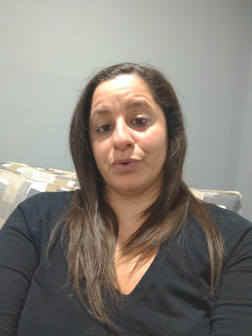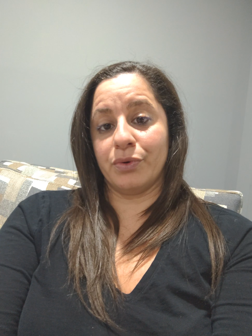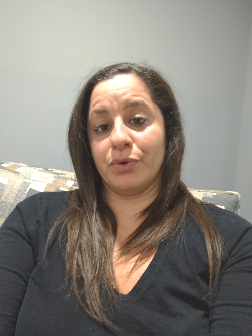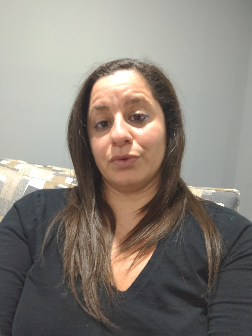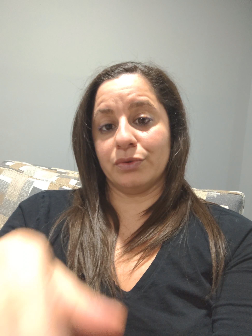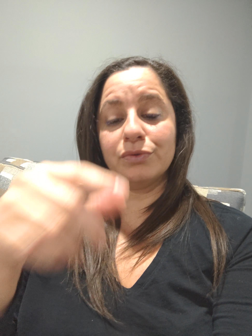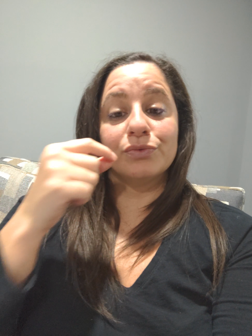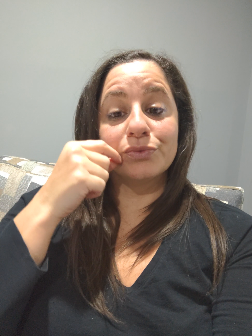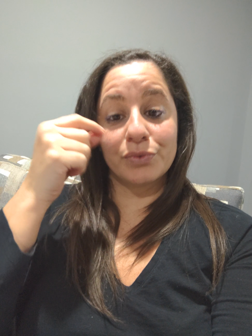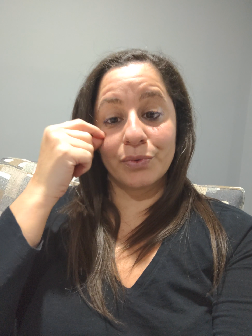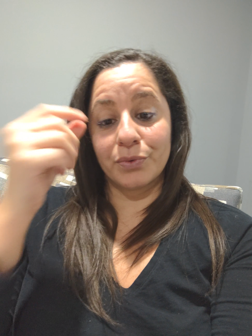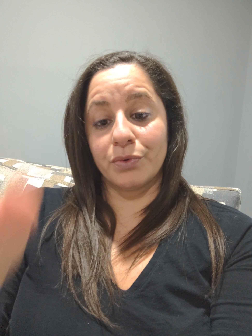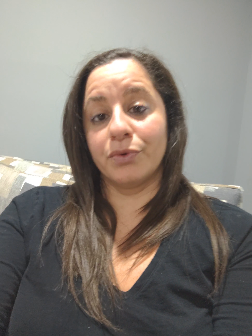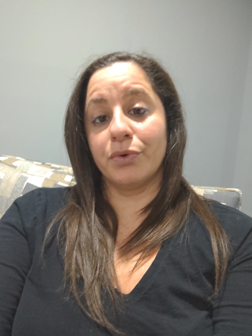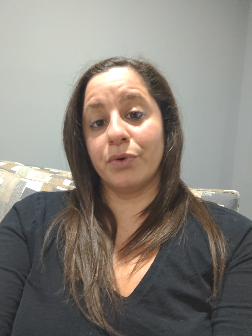store